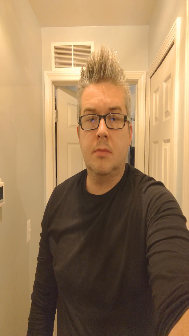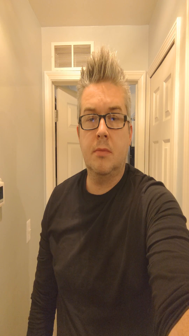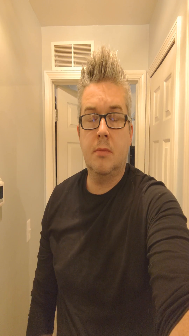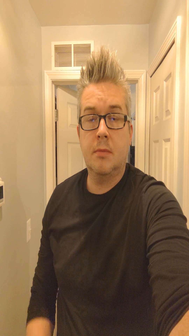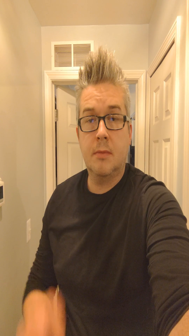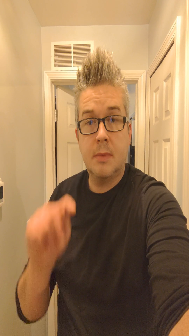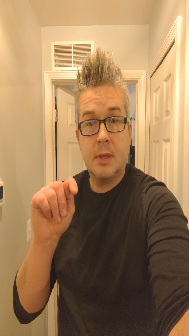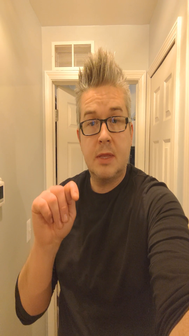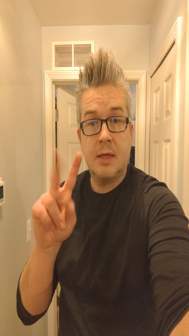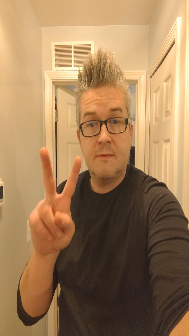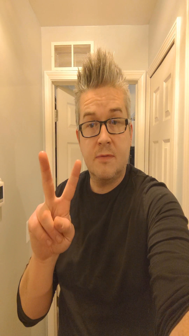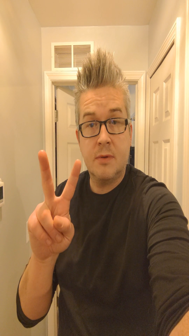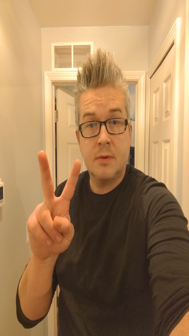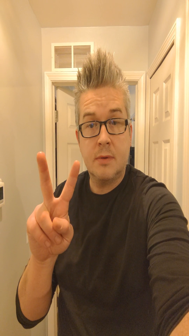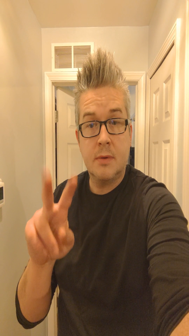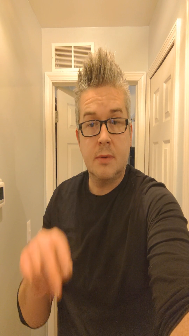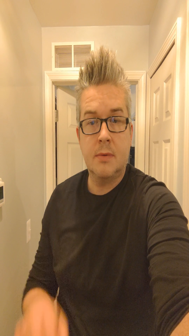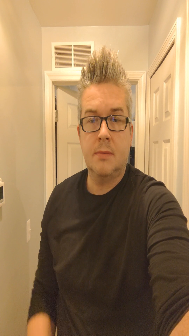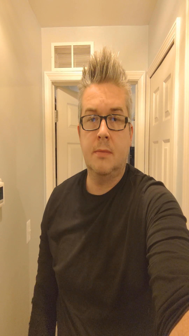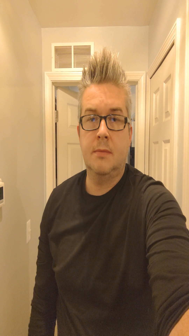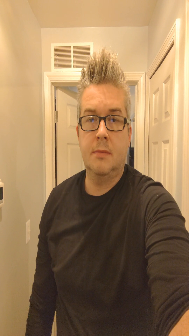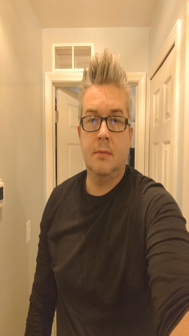TV